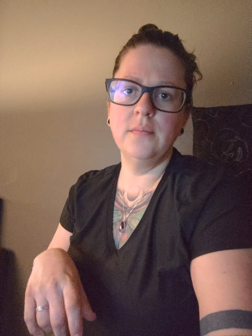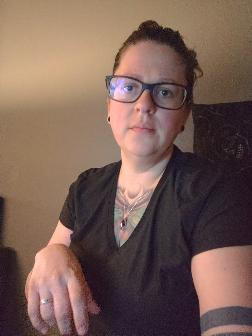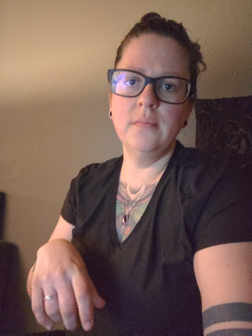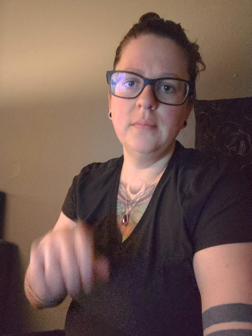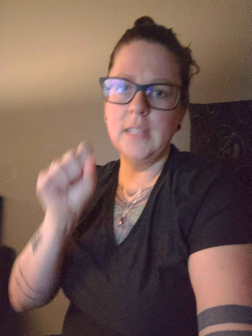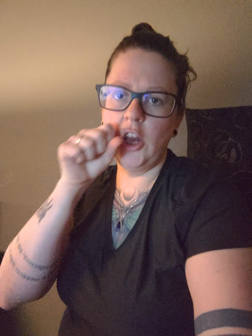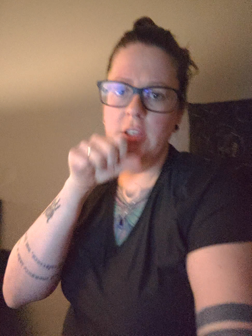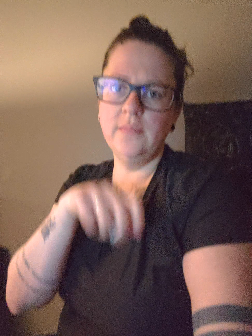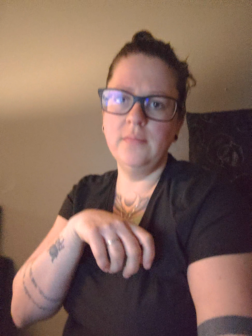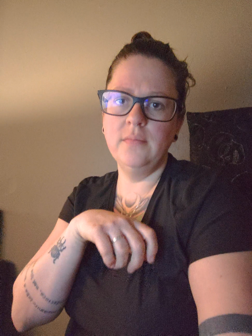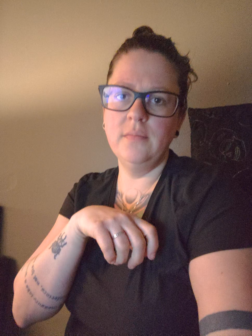carrot